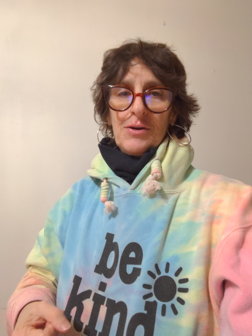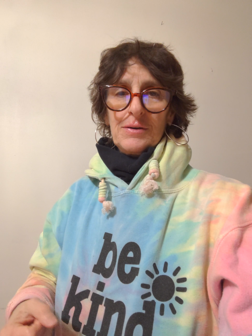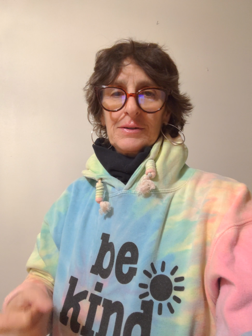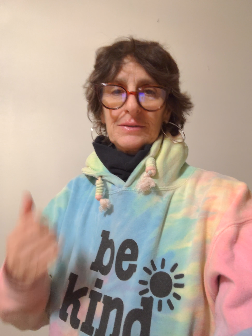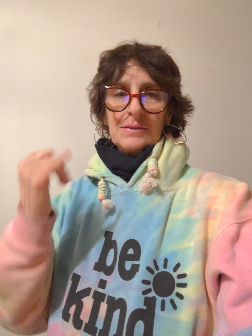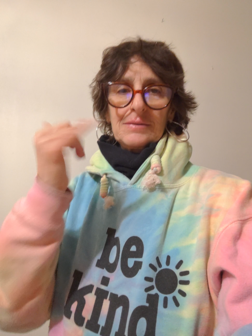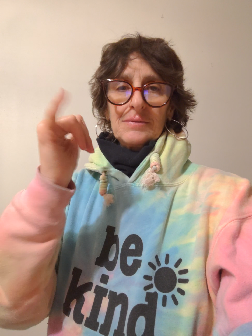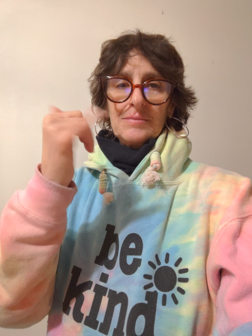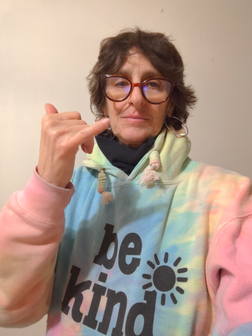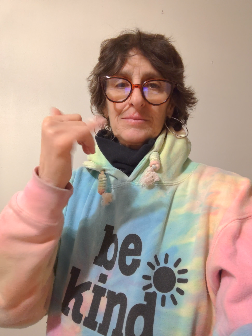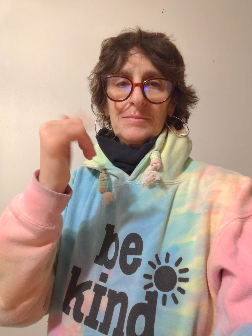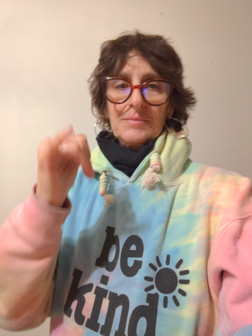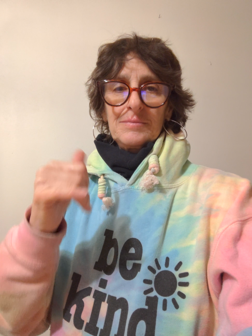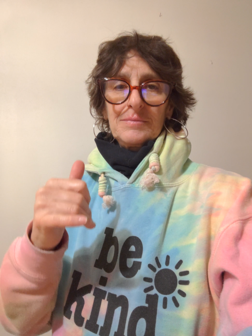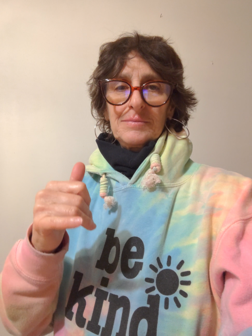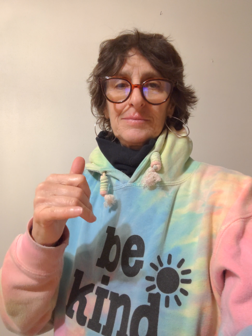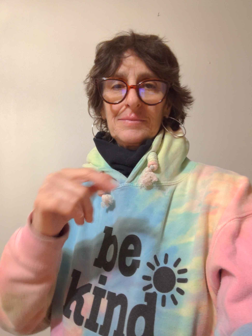yellow